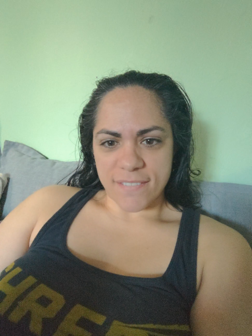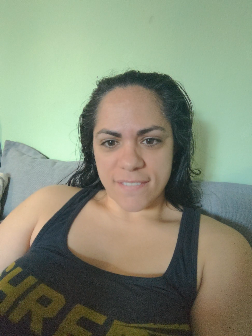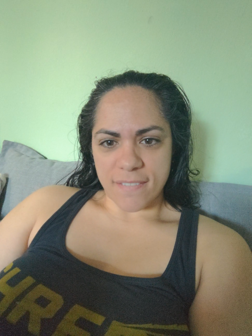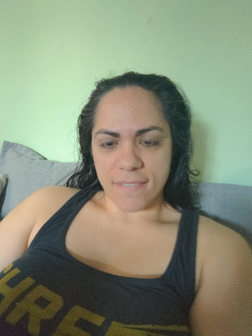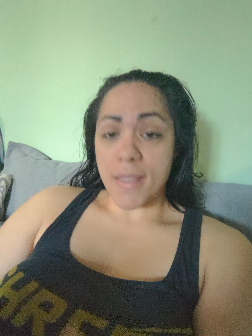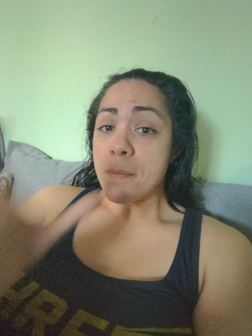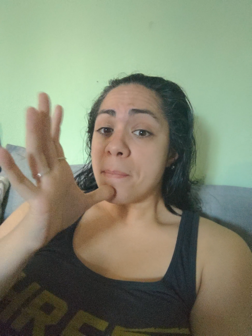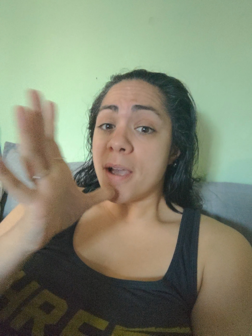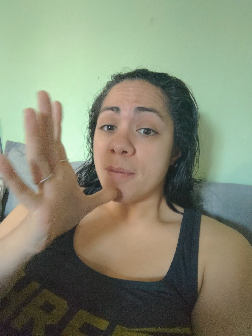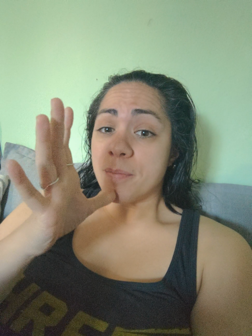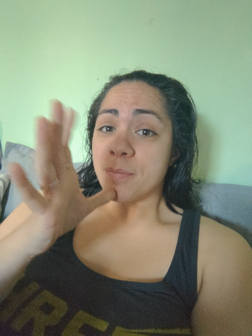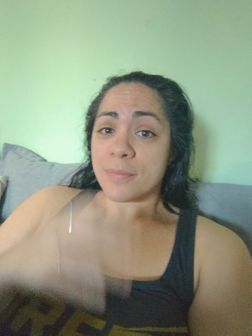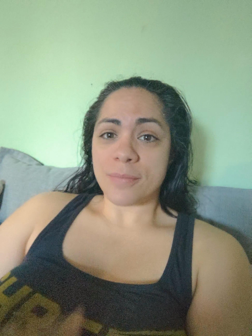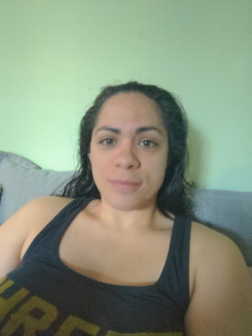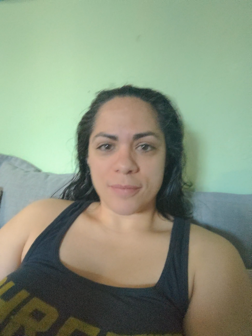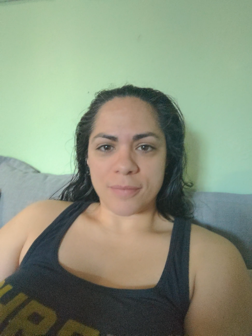mom